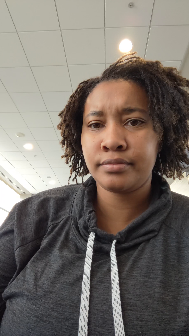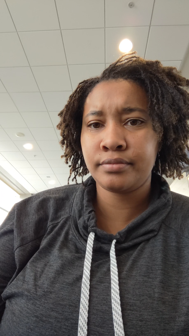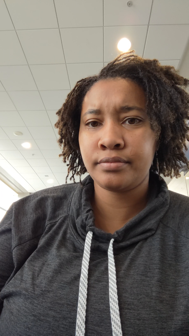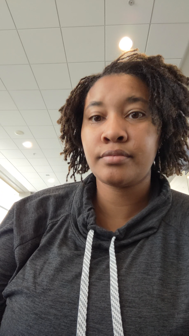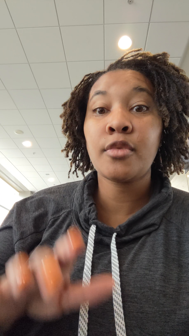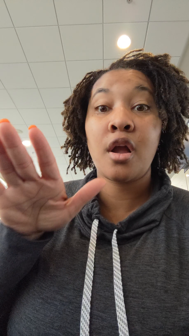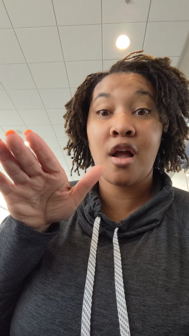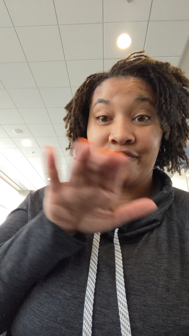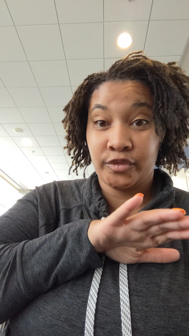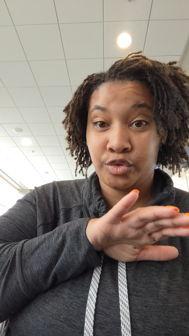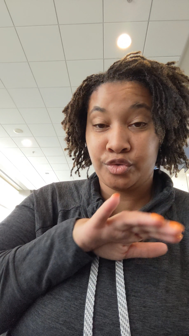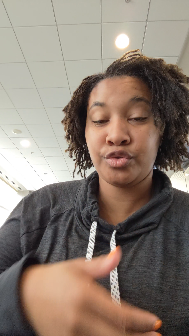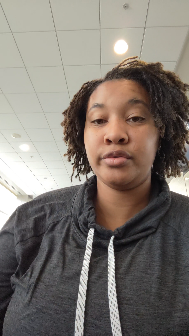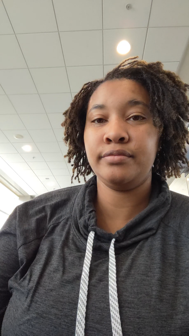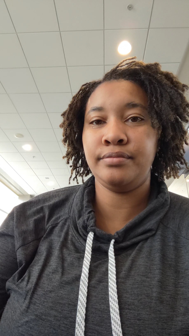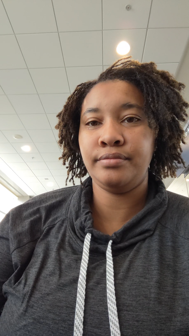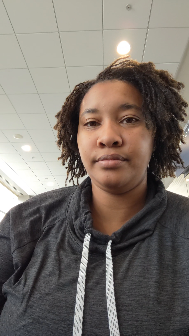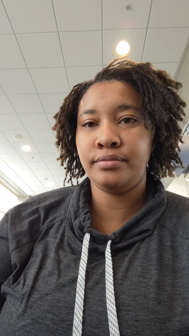cover